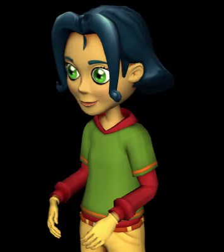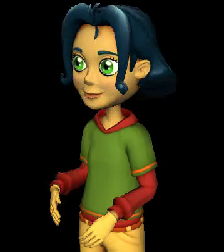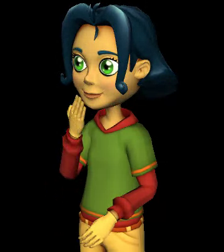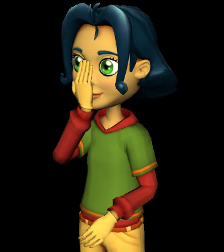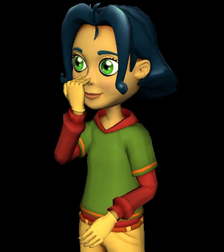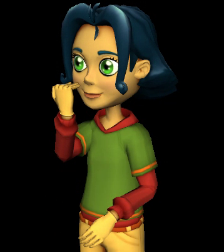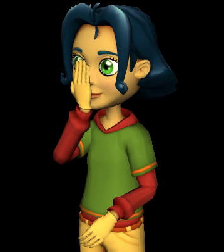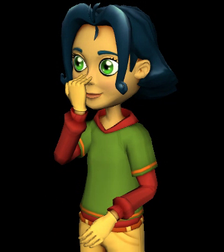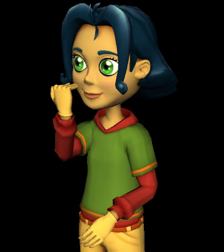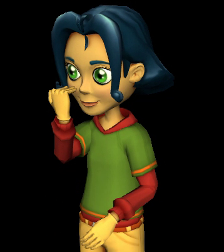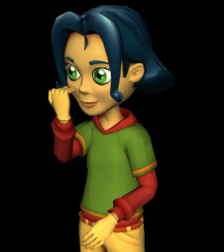فبراير